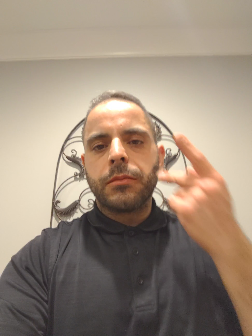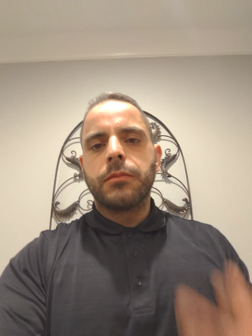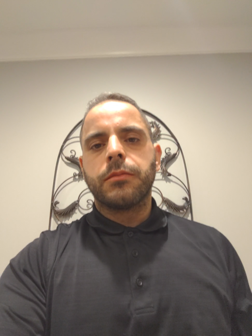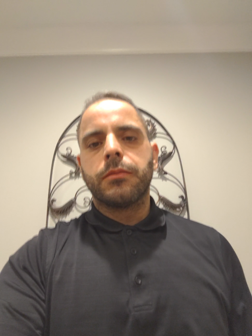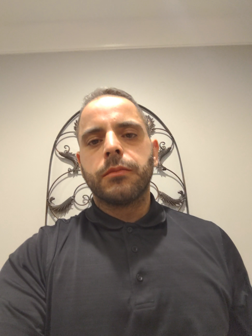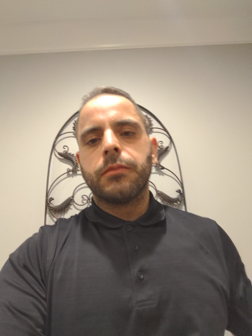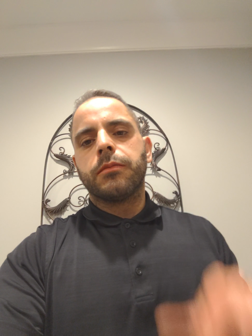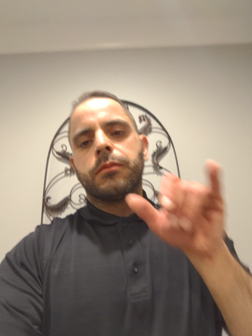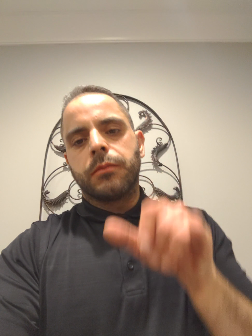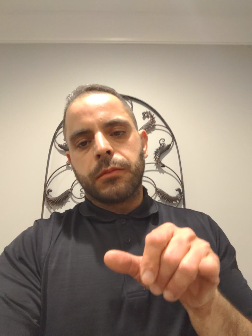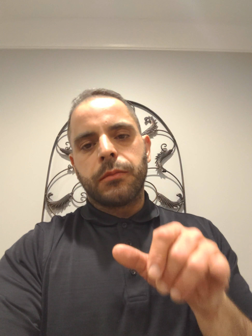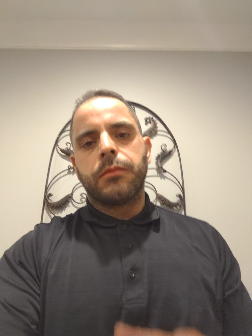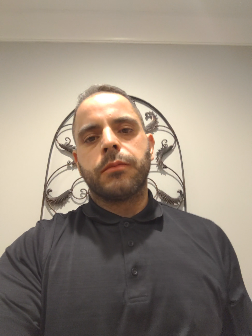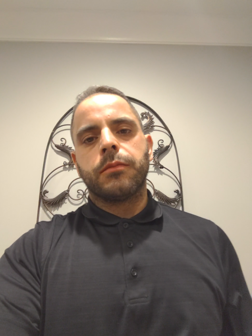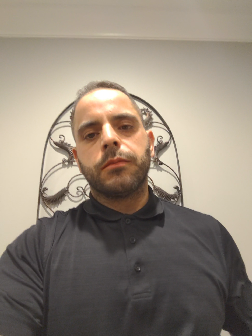stay